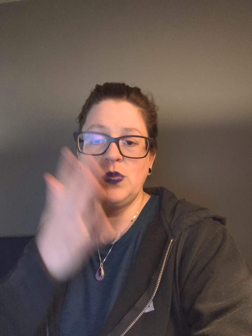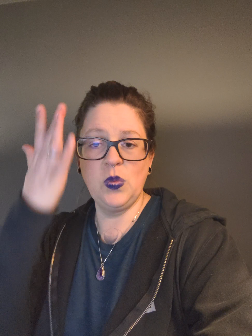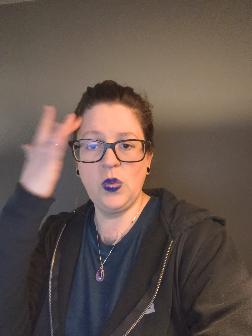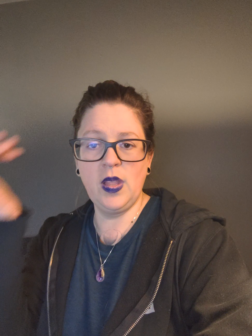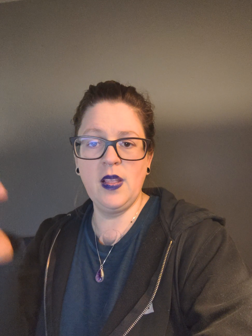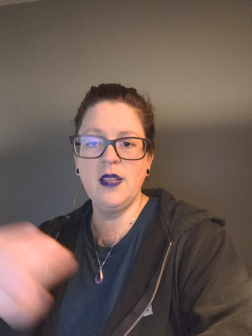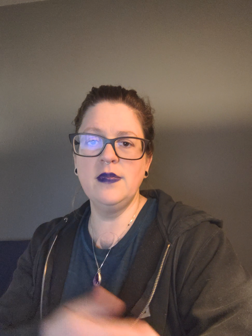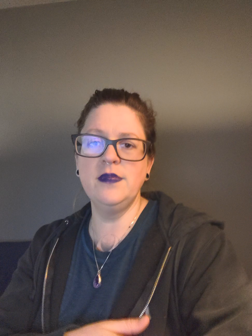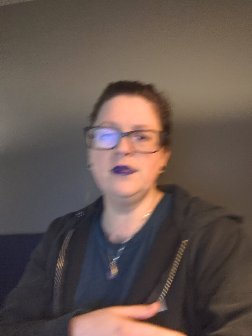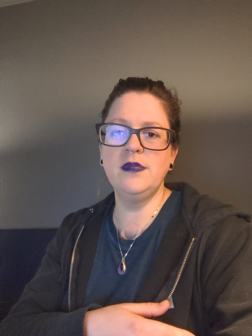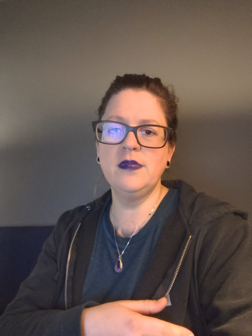why